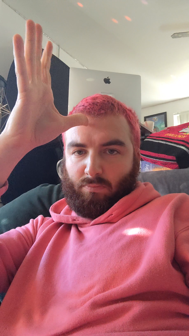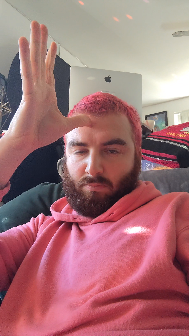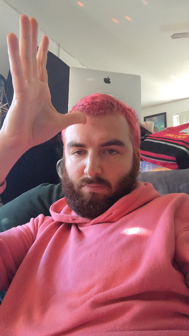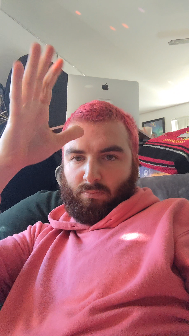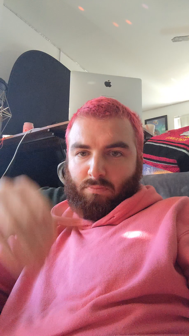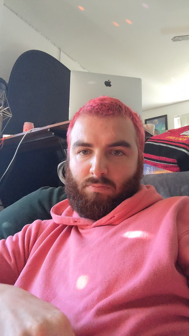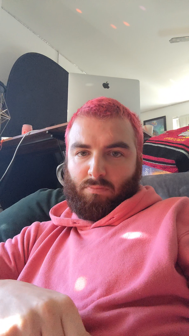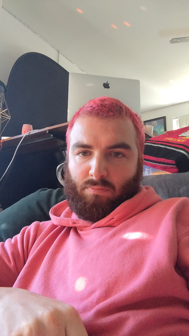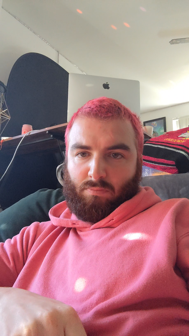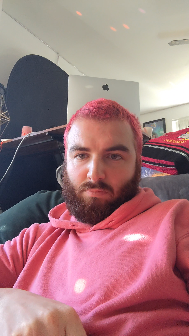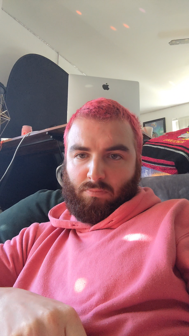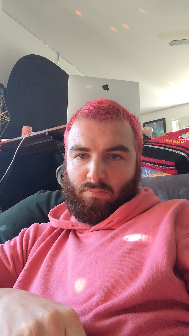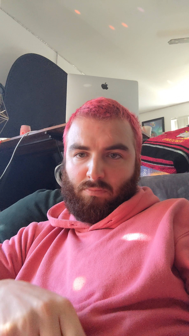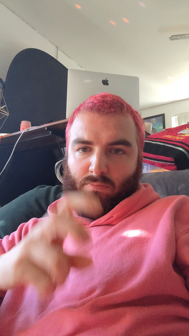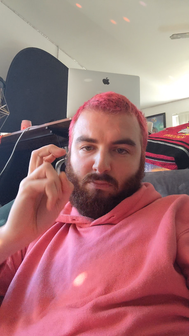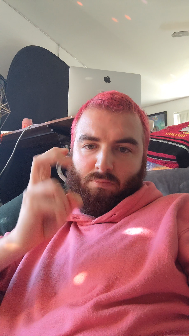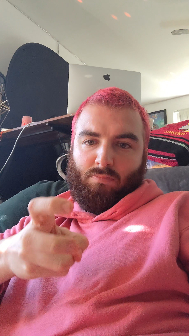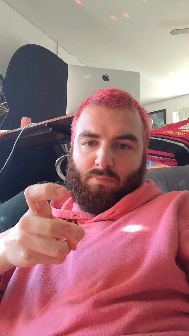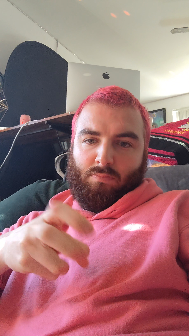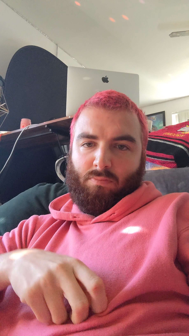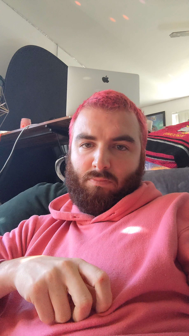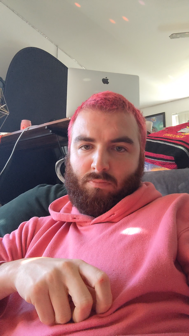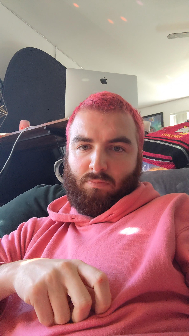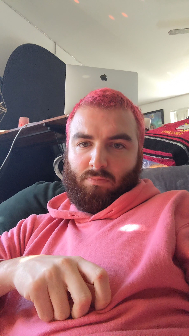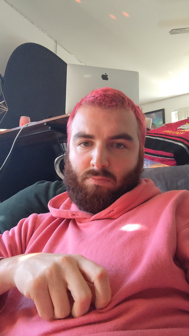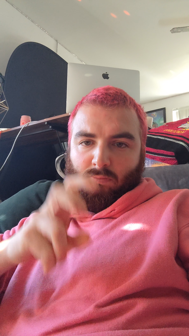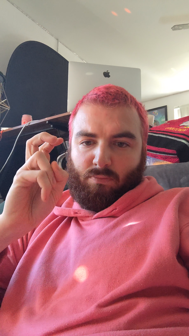hard